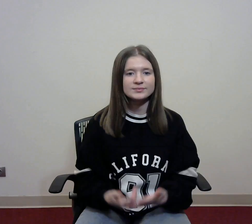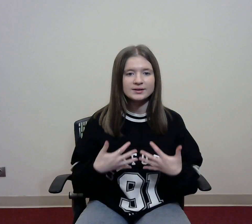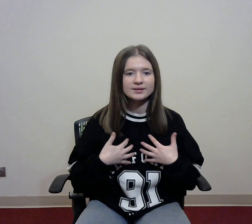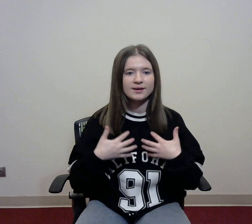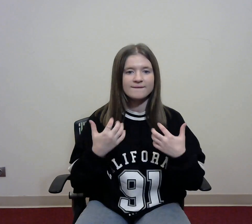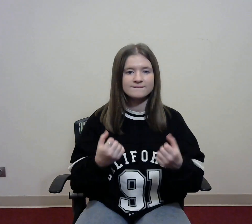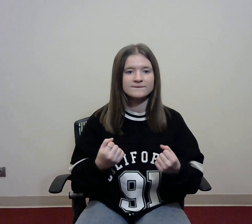sağlam